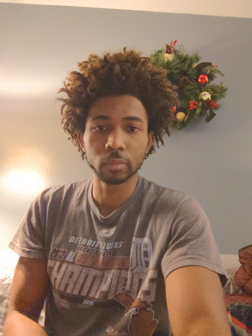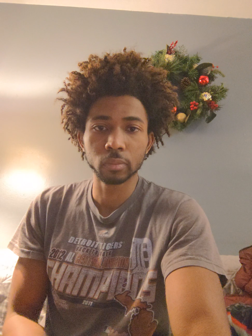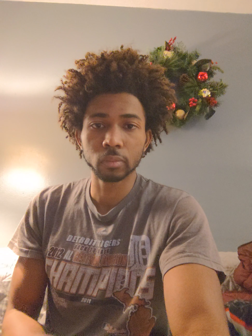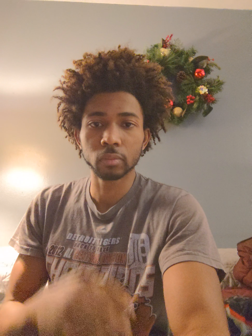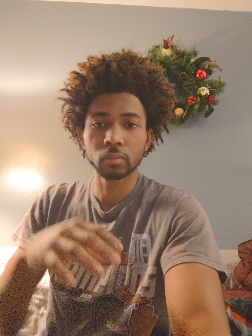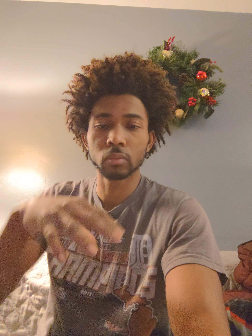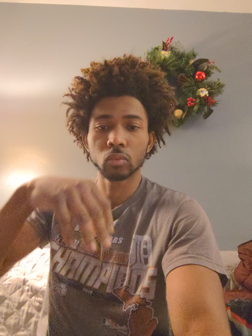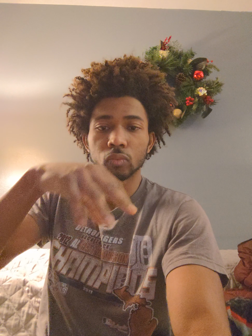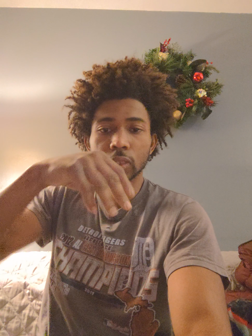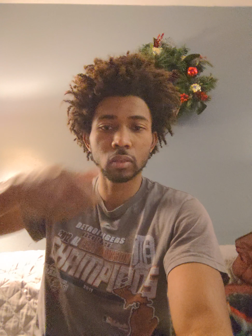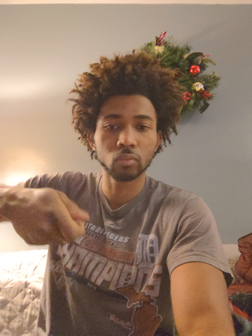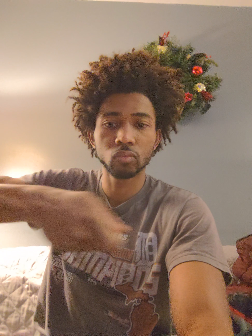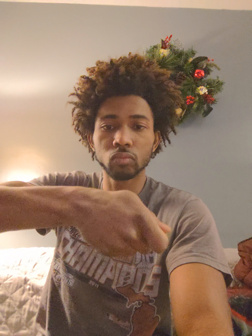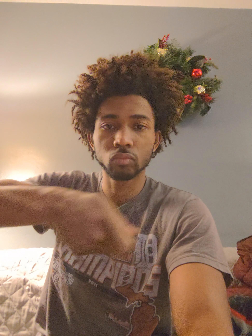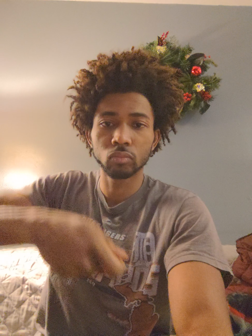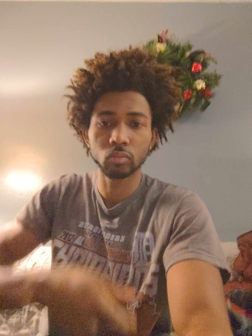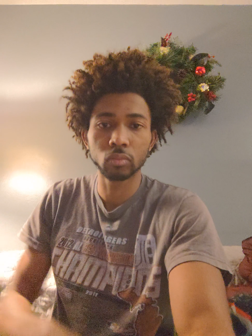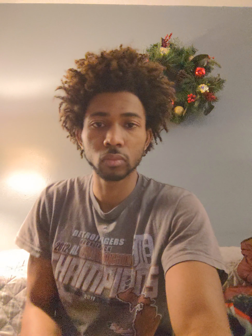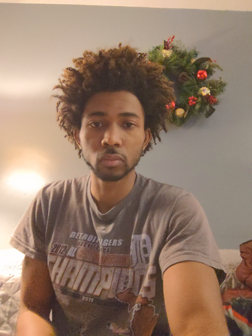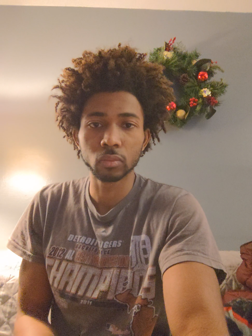vacuum